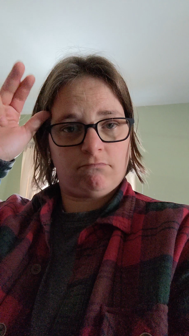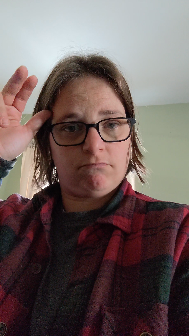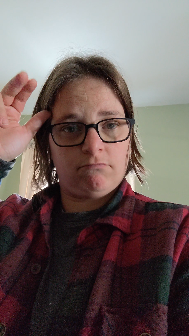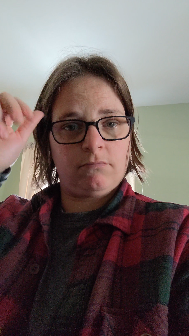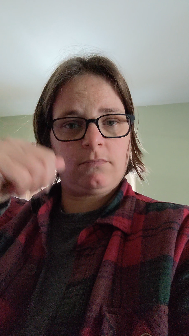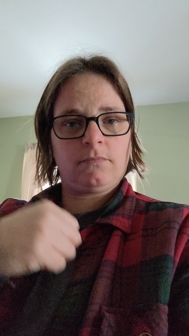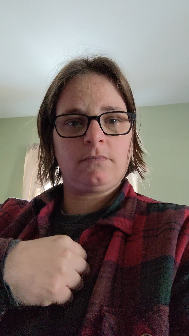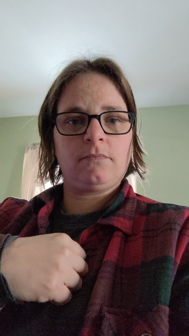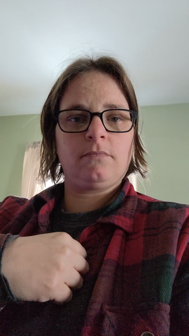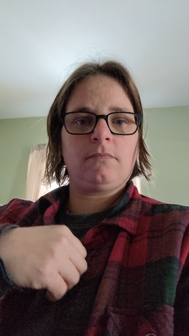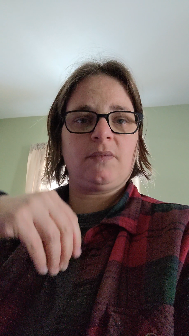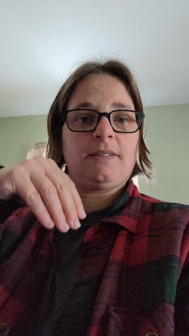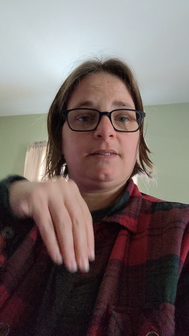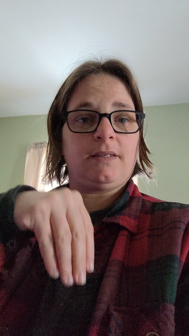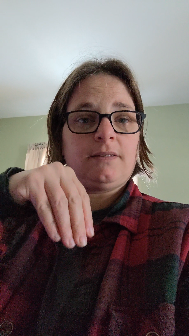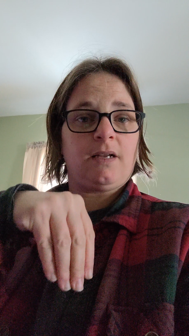inside